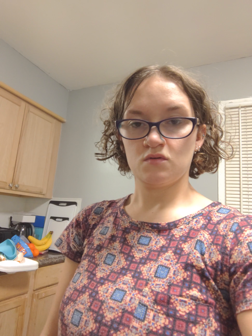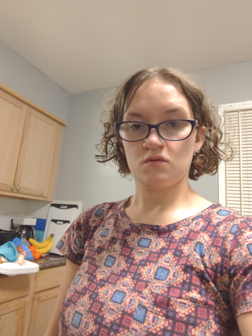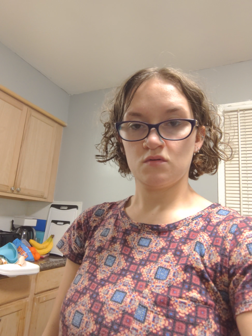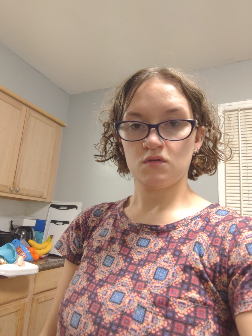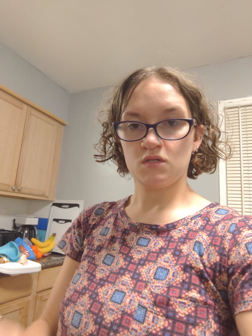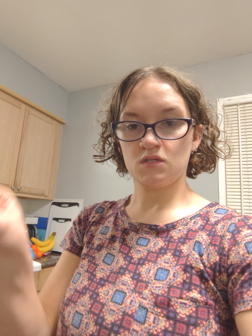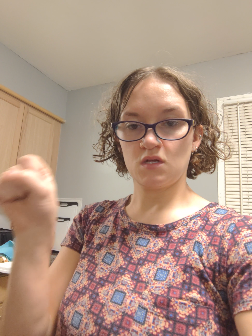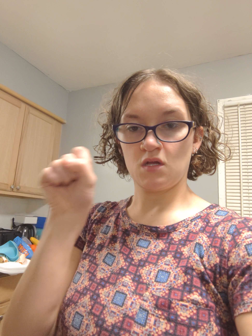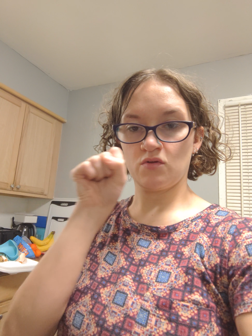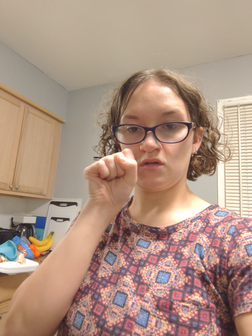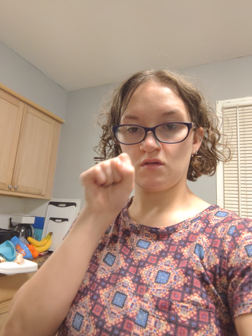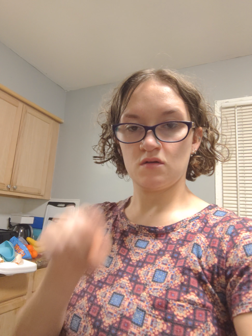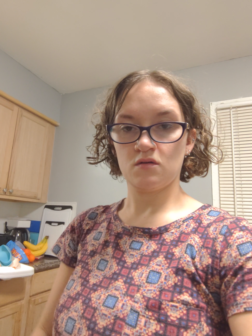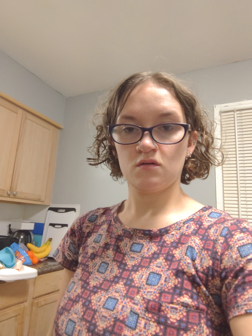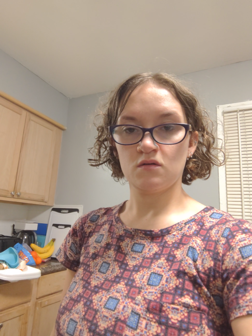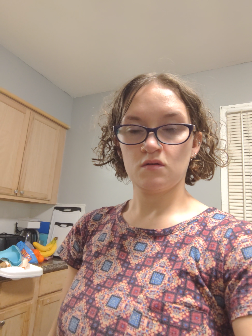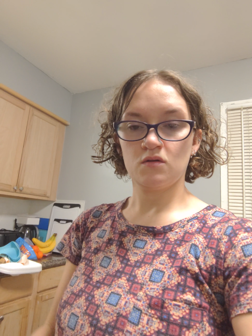carrot